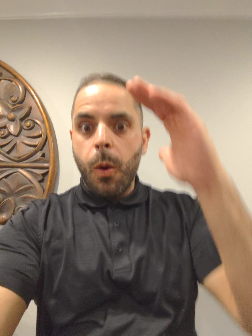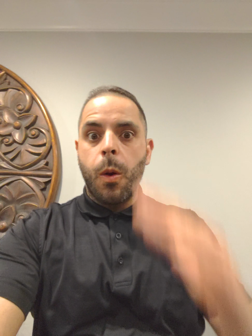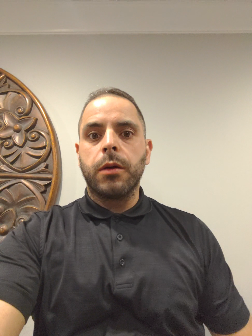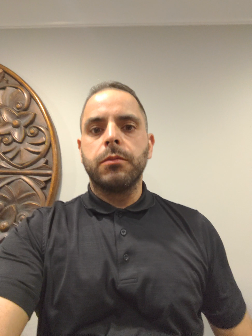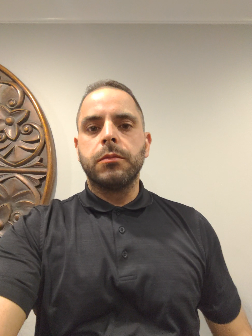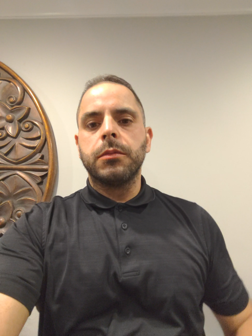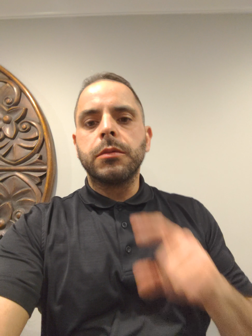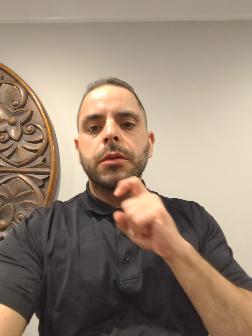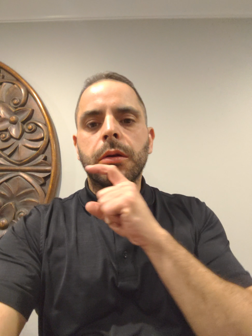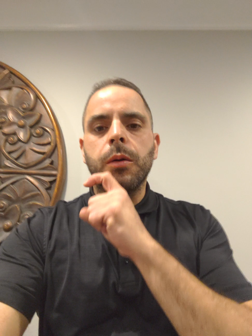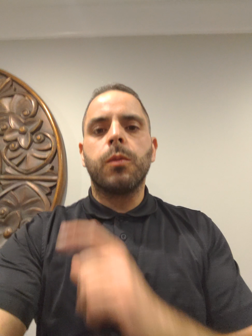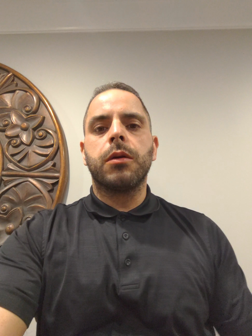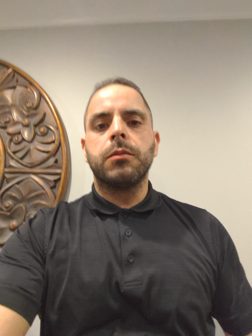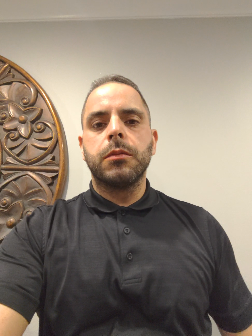cereal